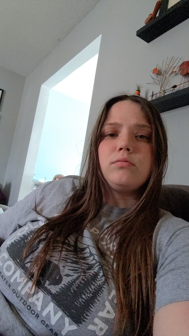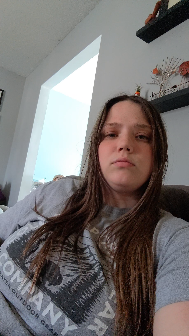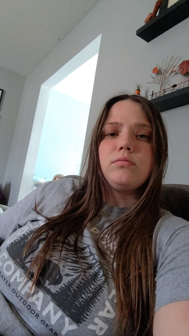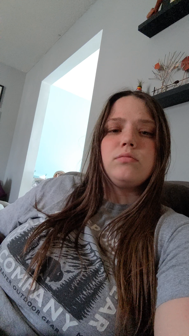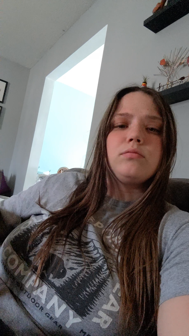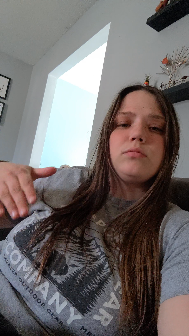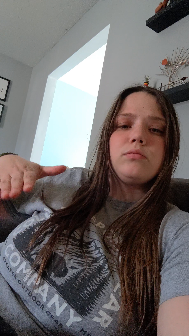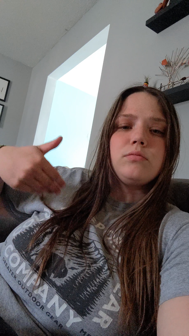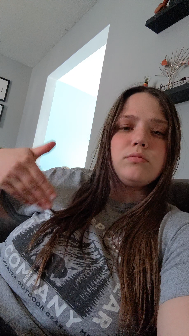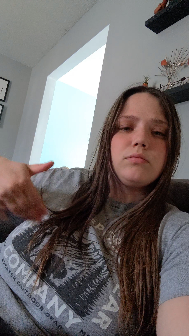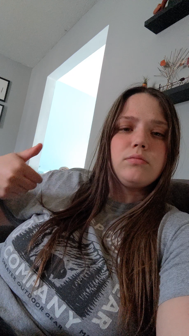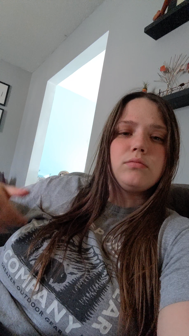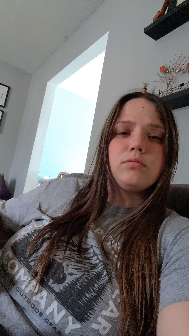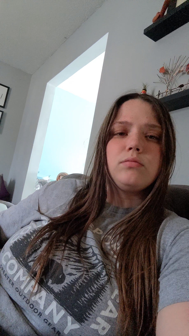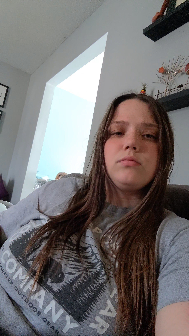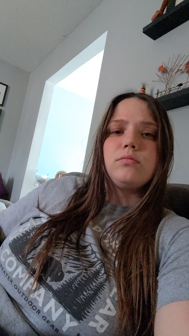pants